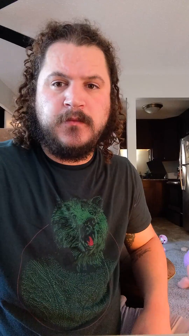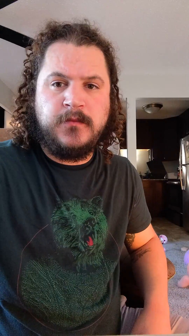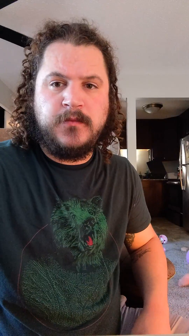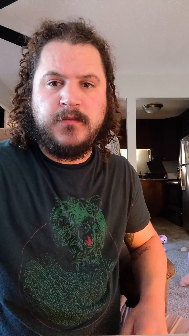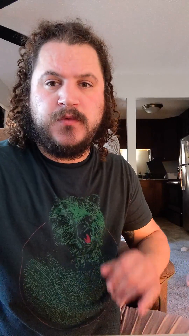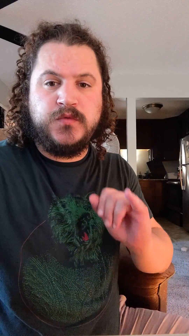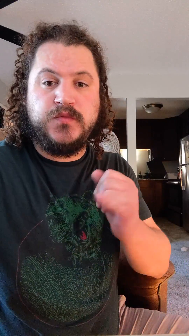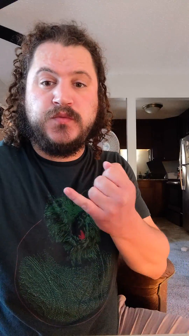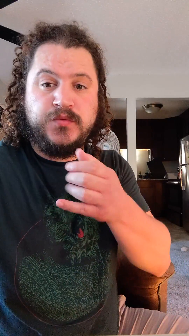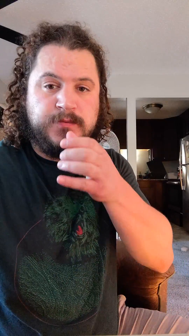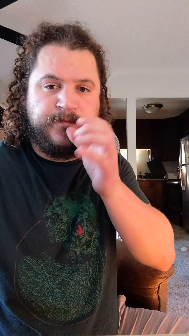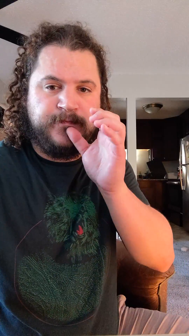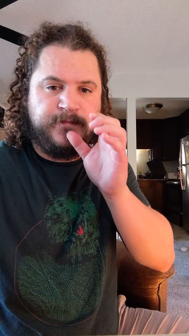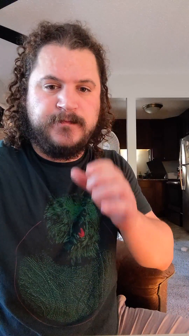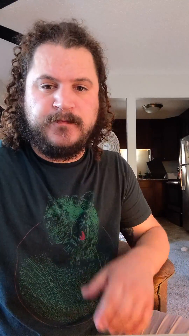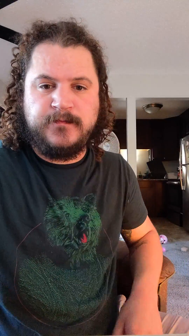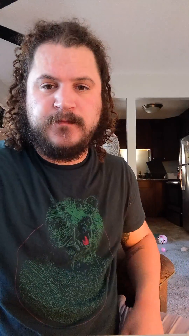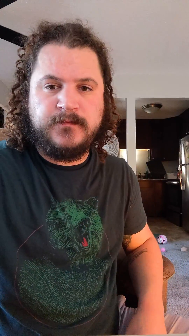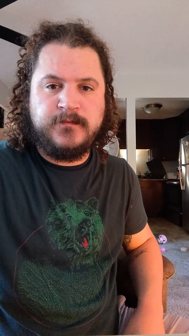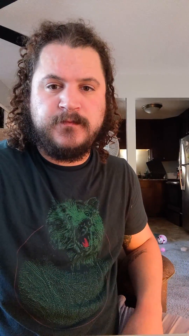juice